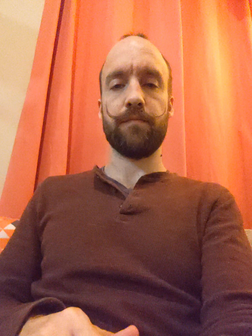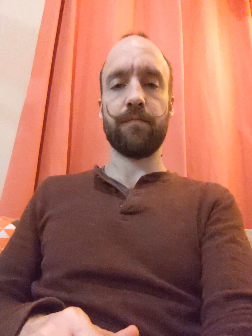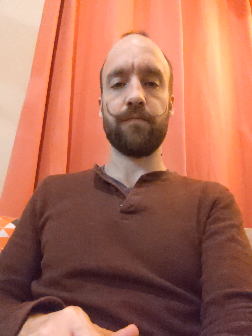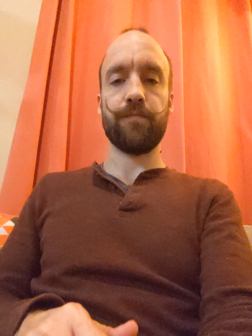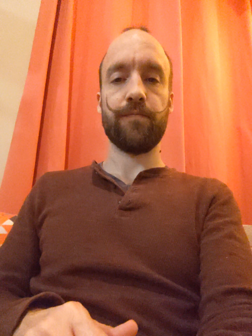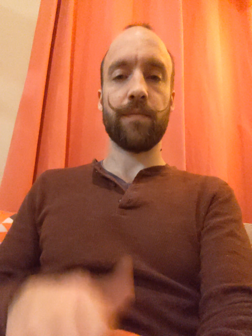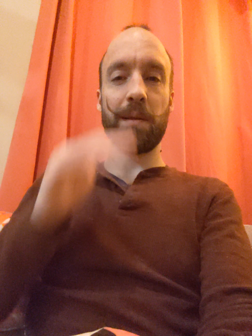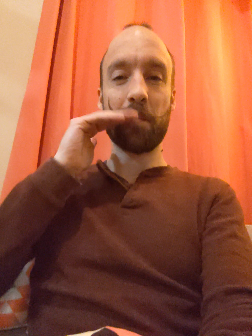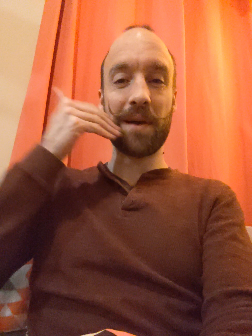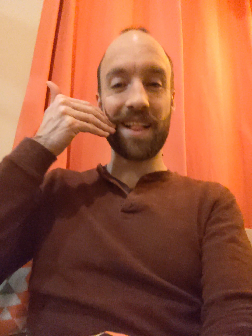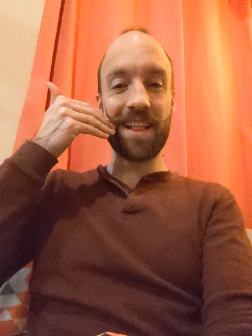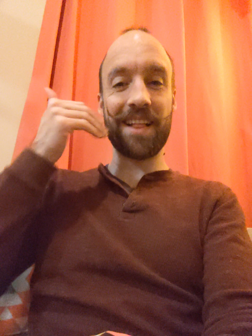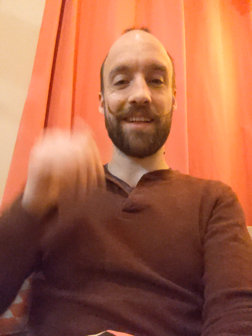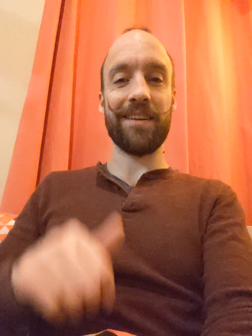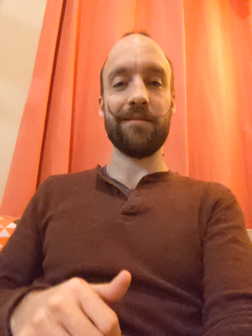smile